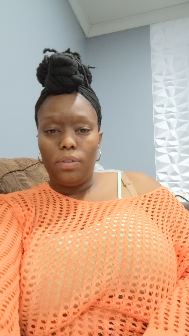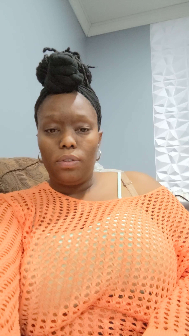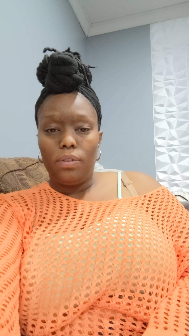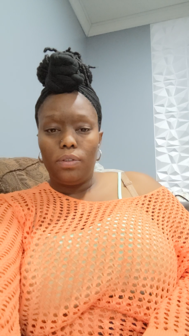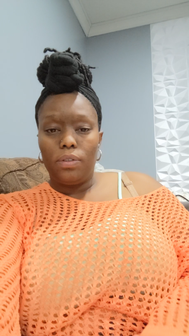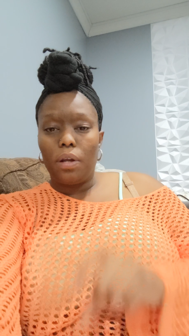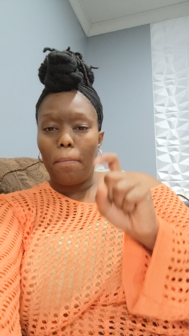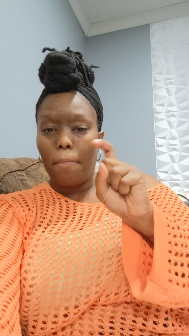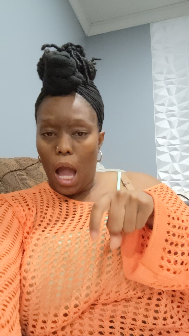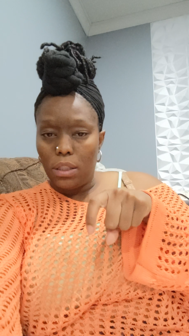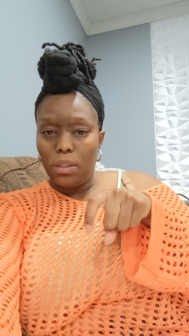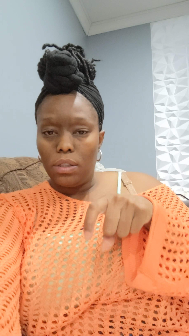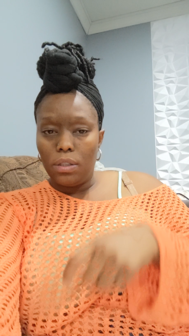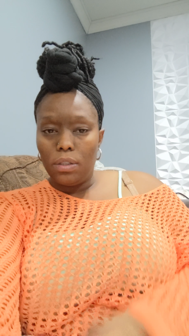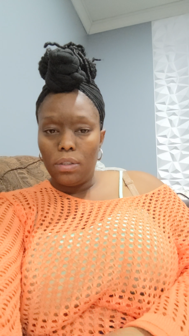must